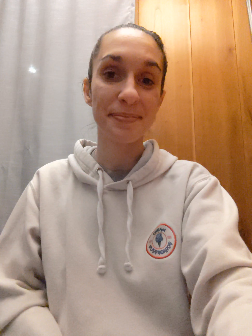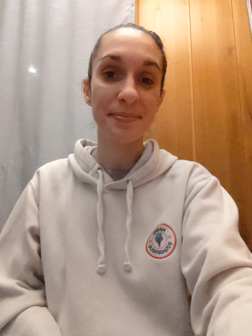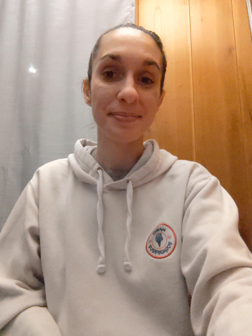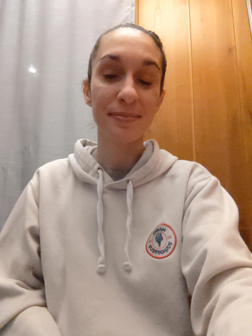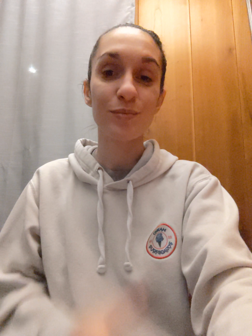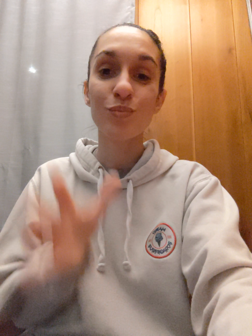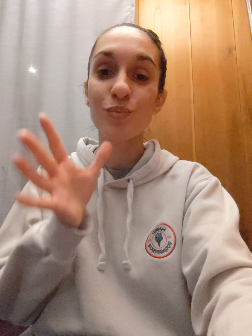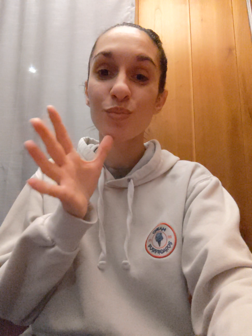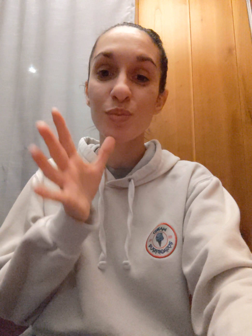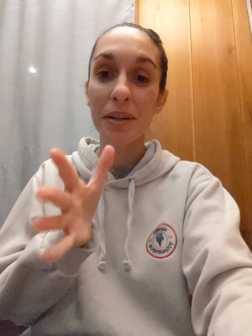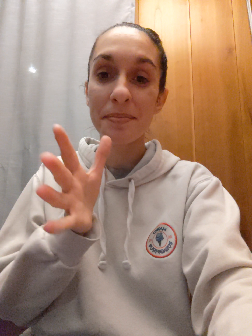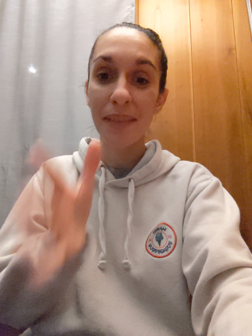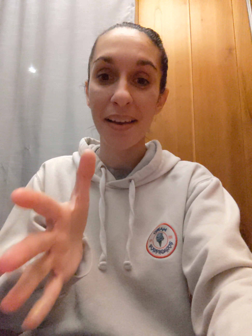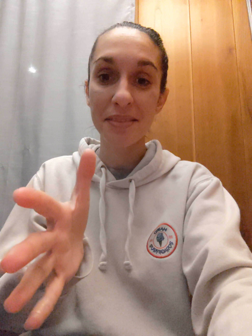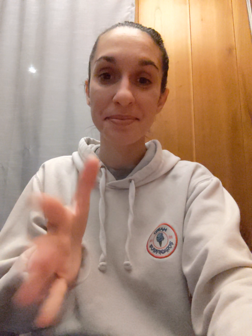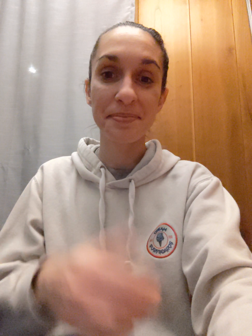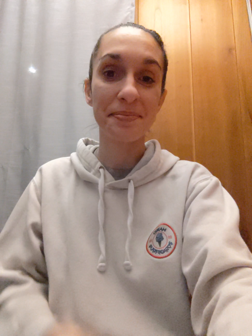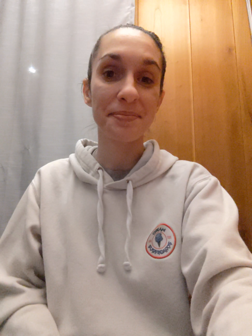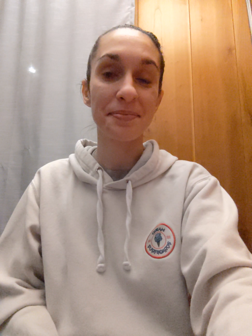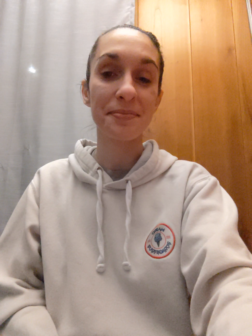grandma